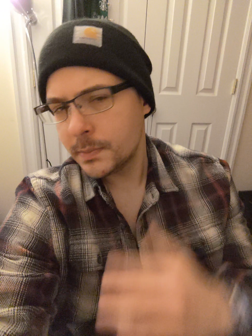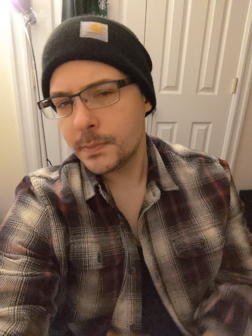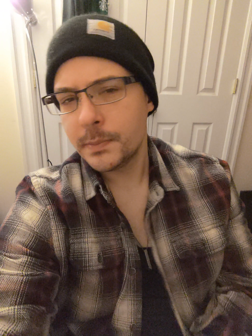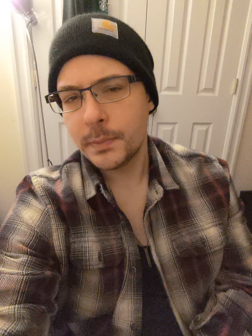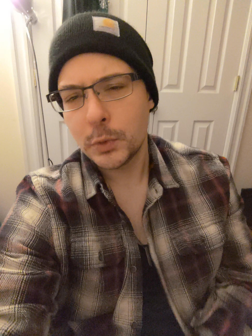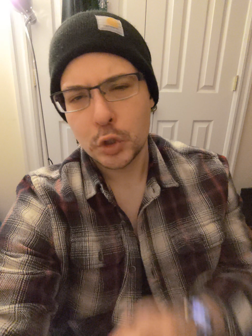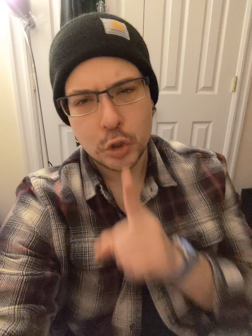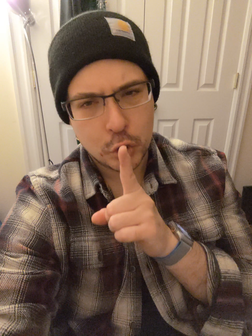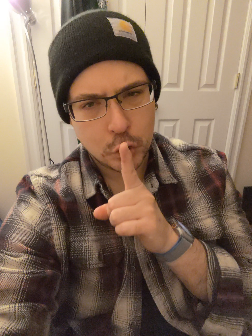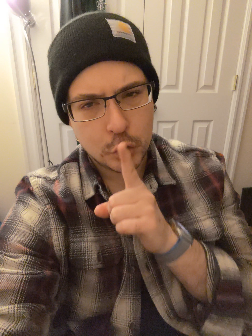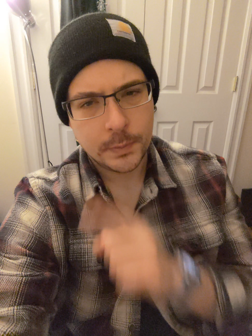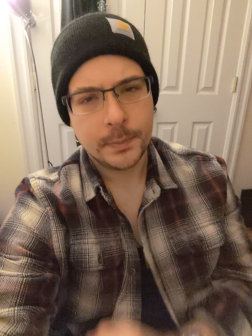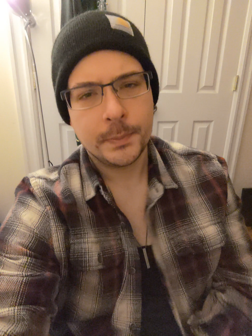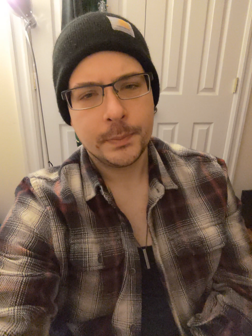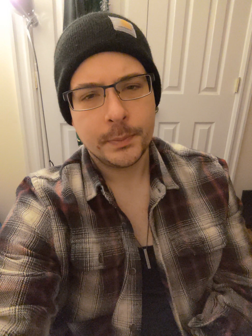shhh